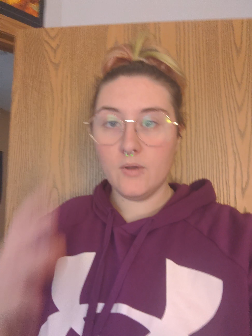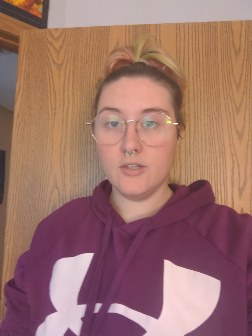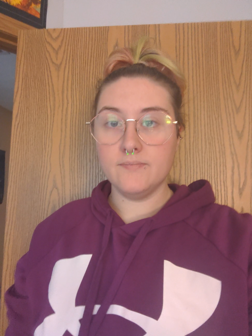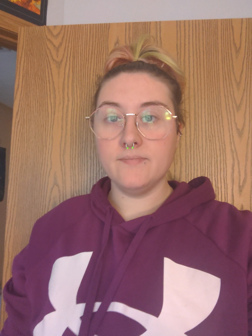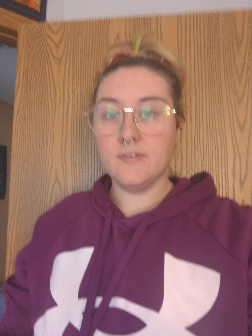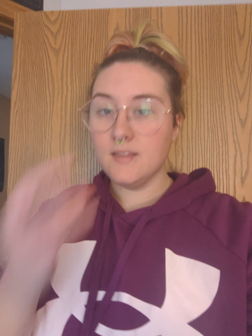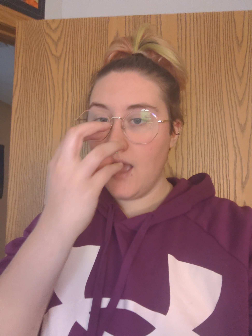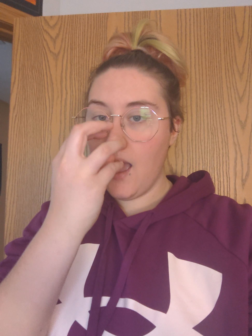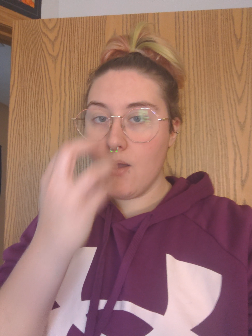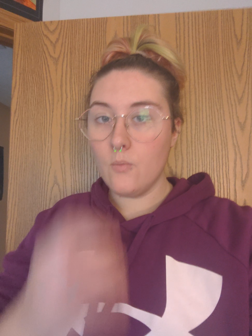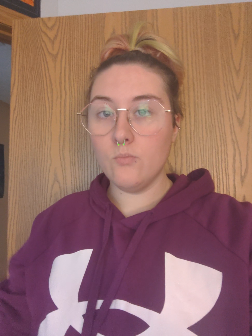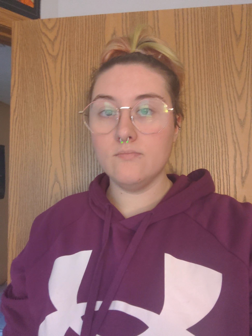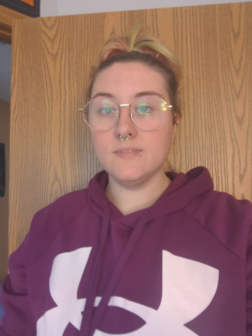clown